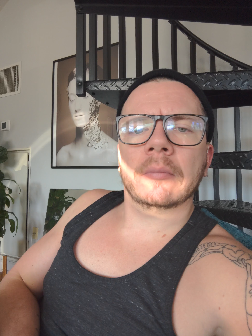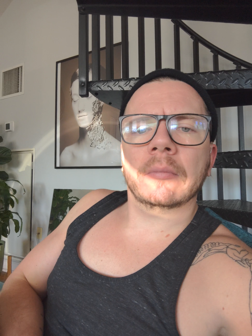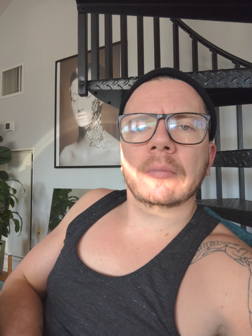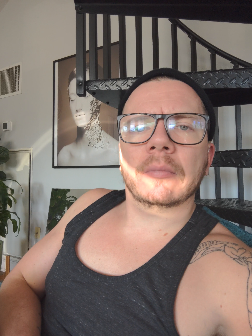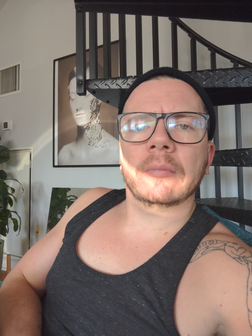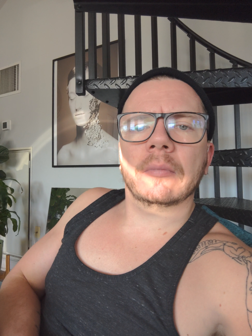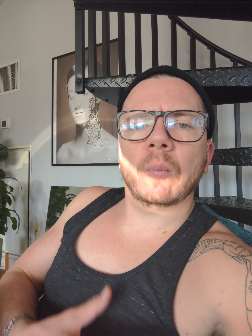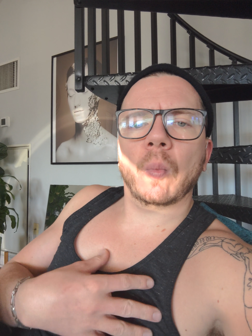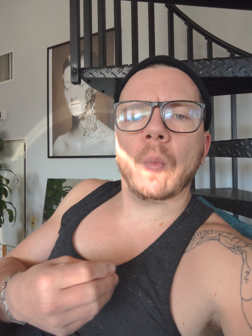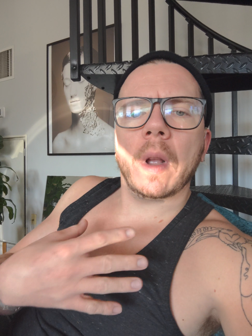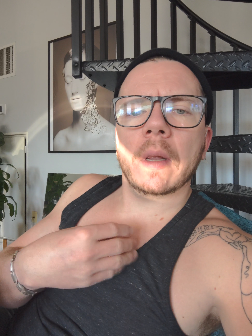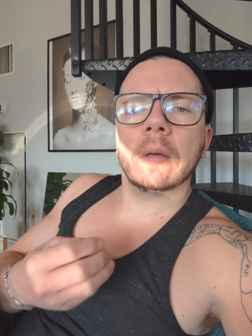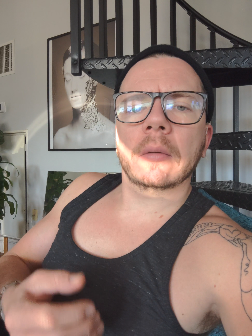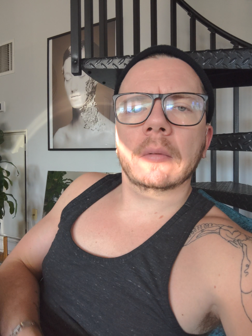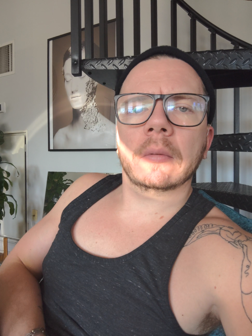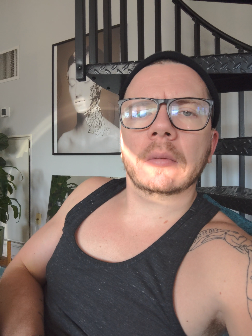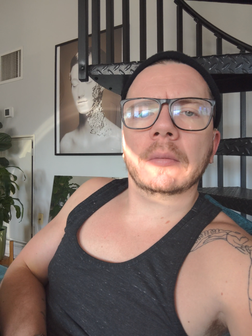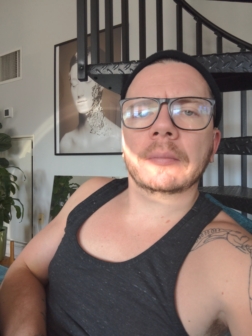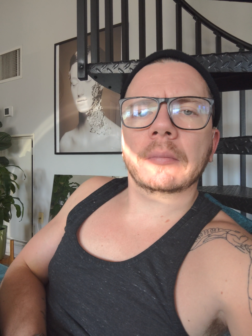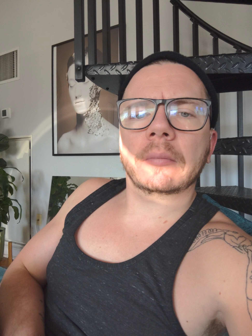white